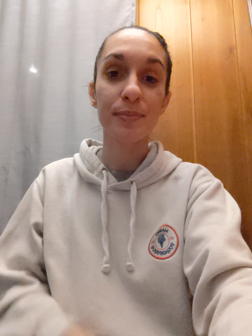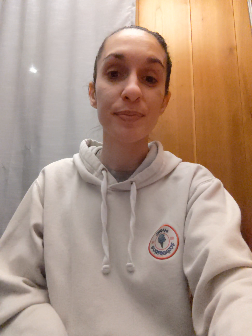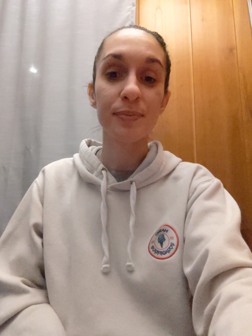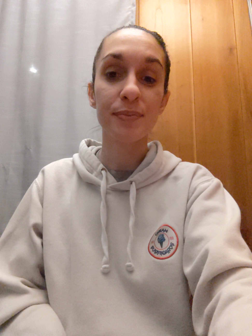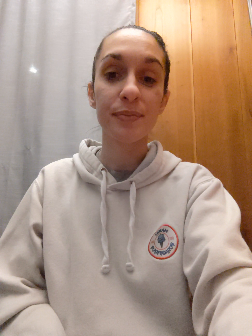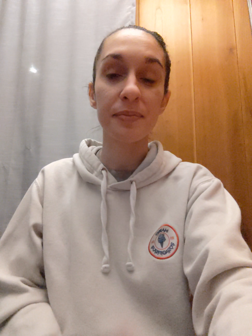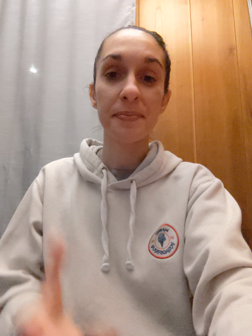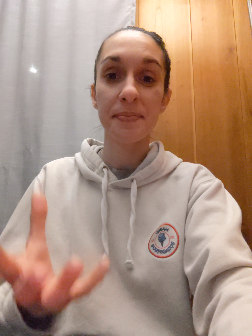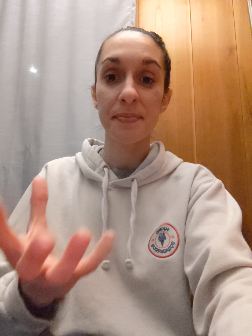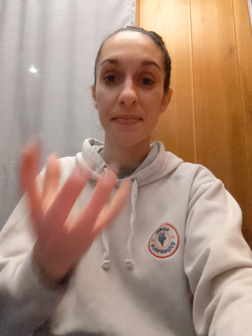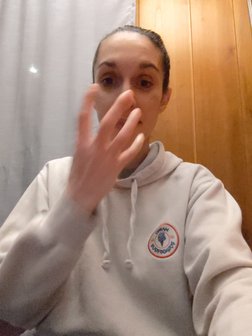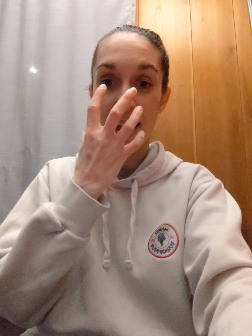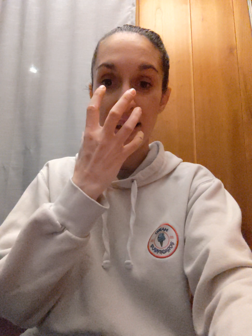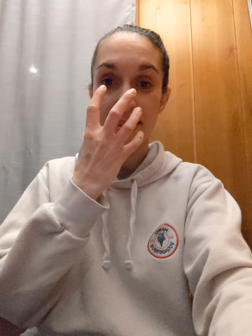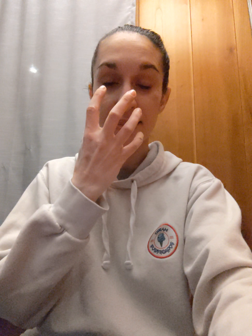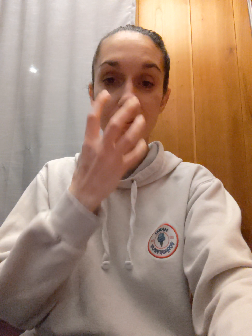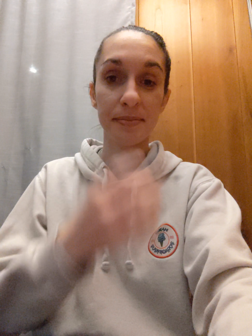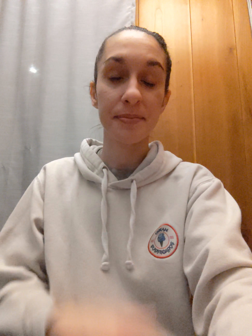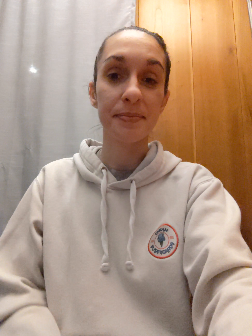mad